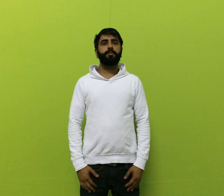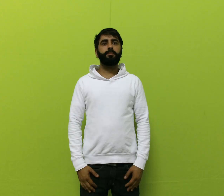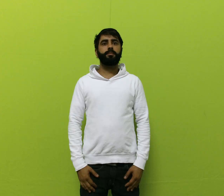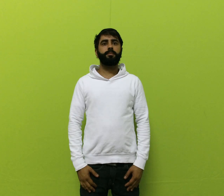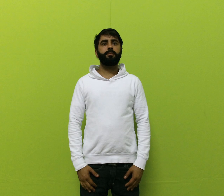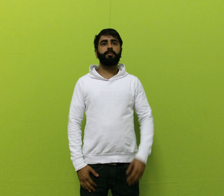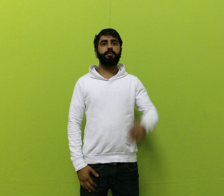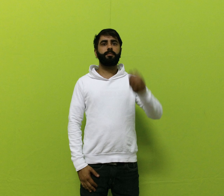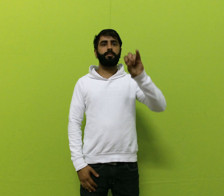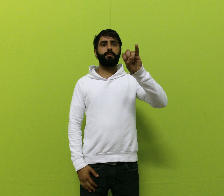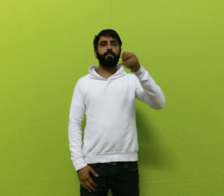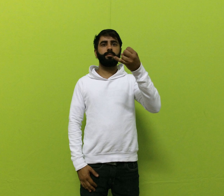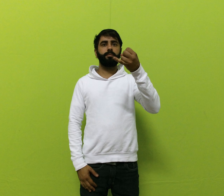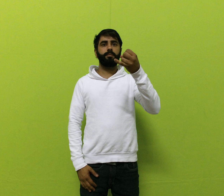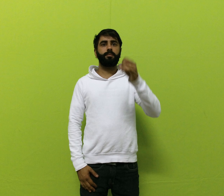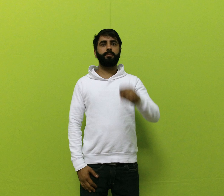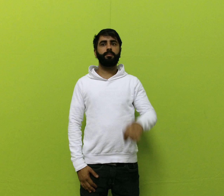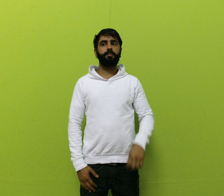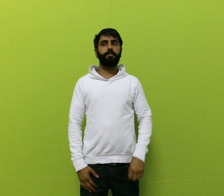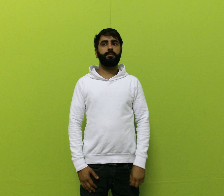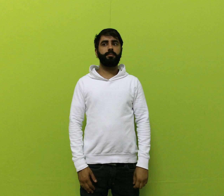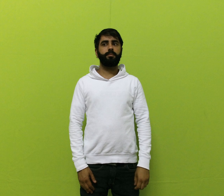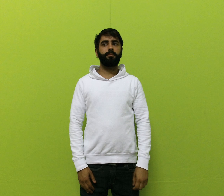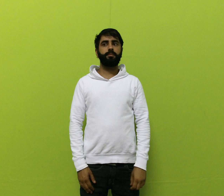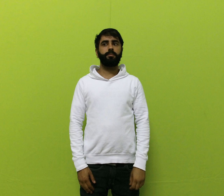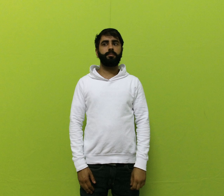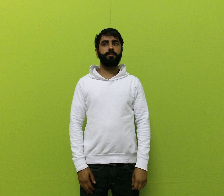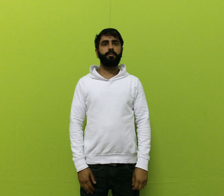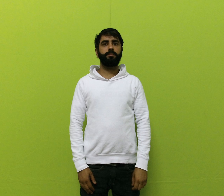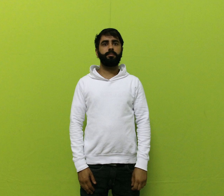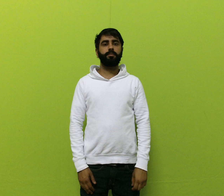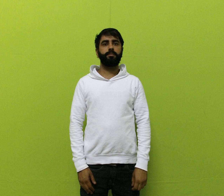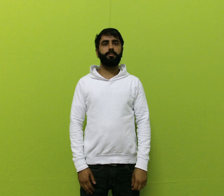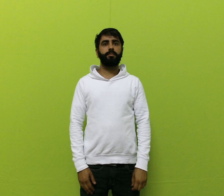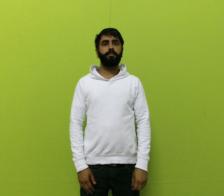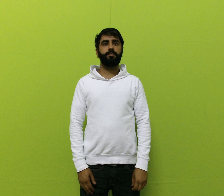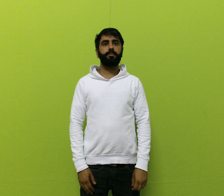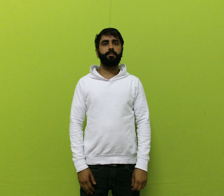aproveitar